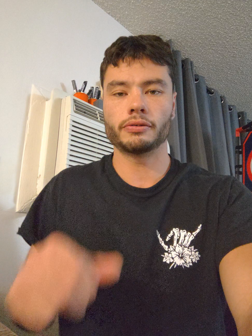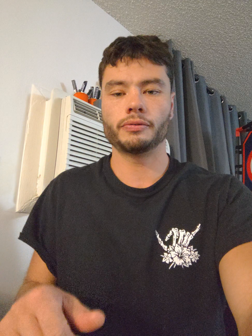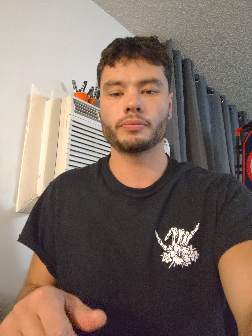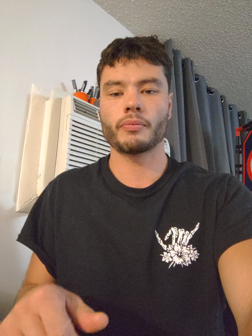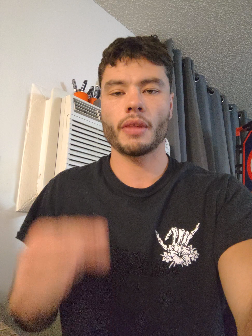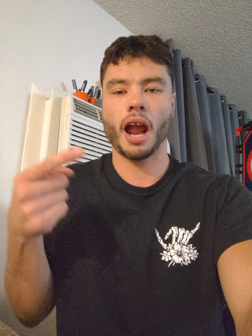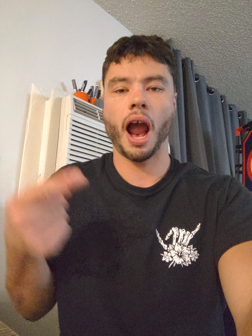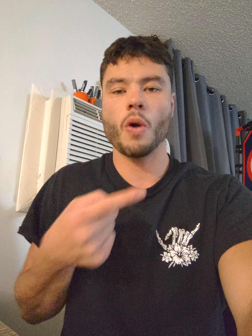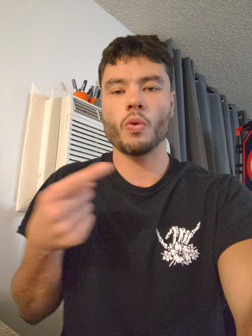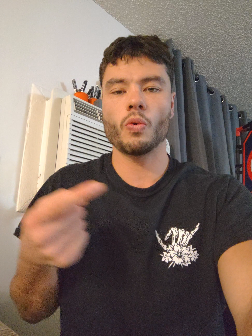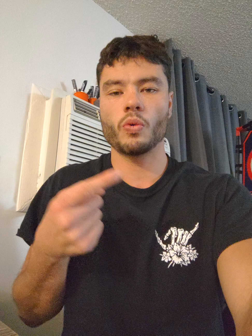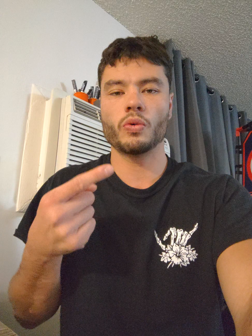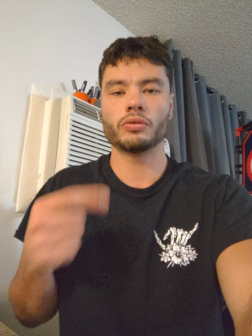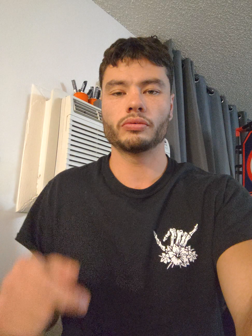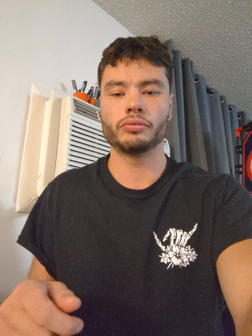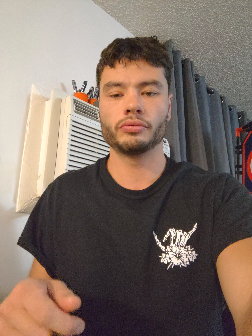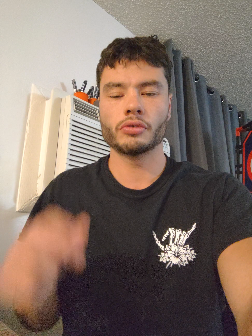owie